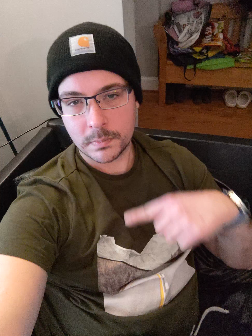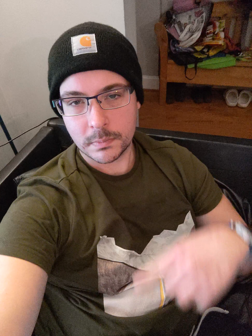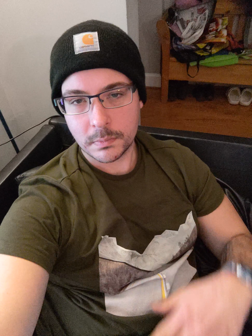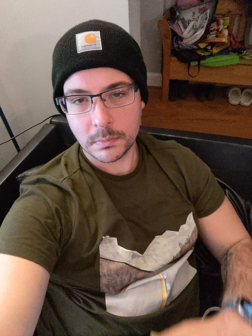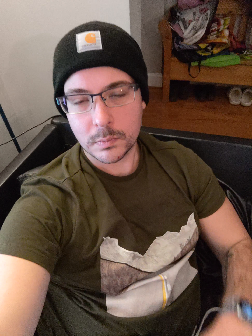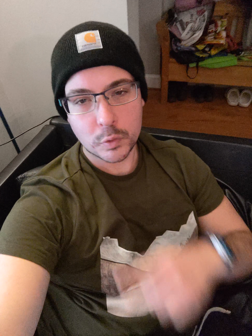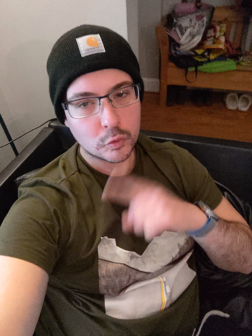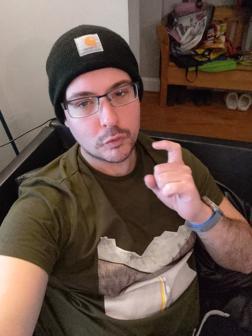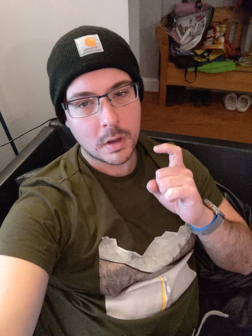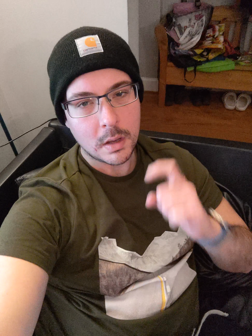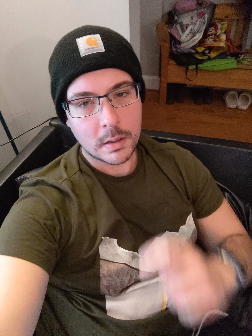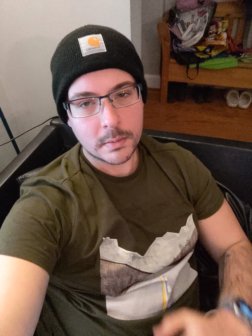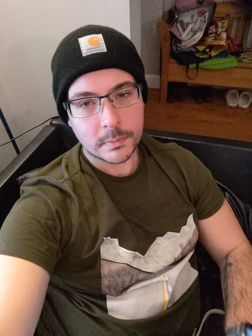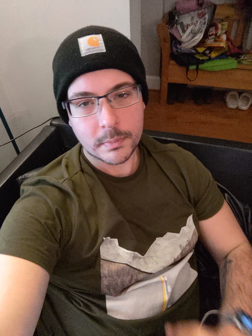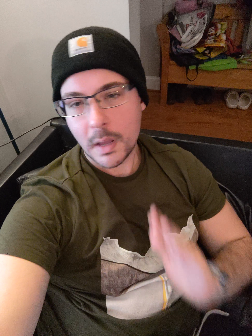dry